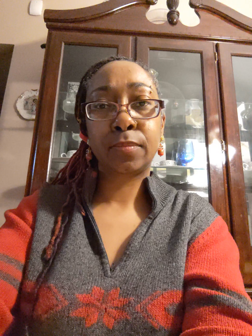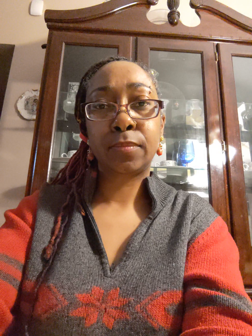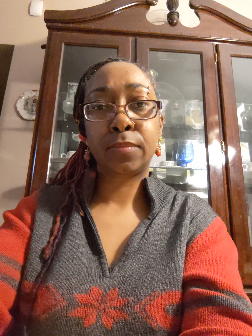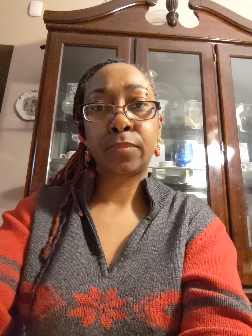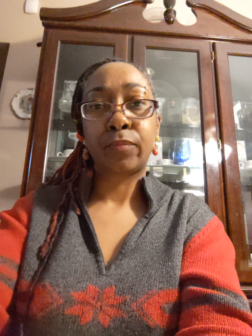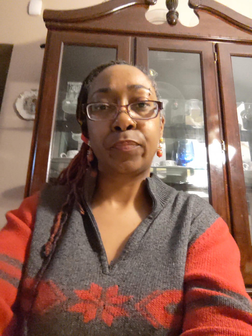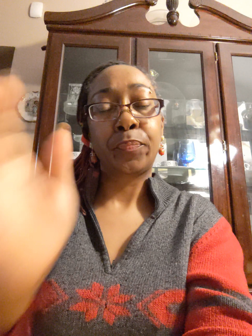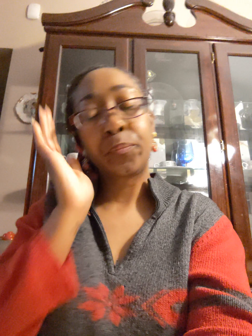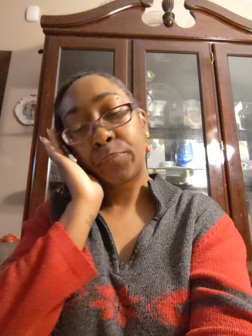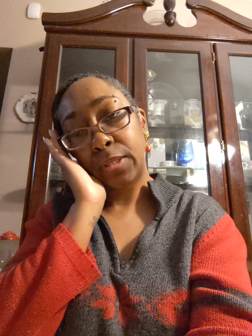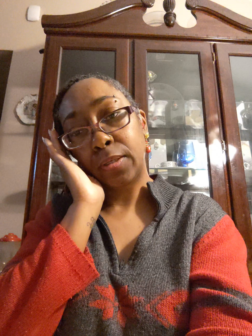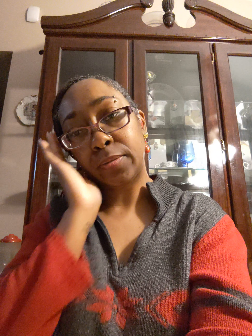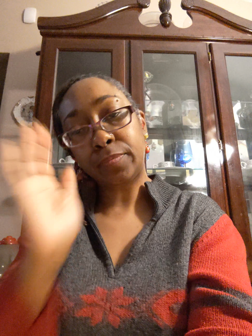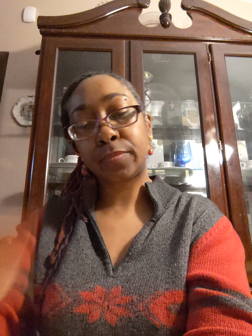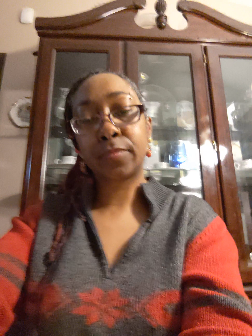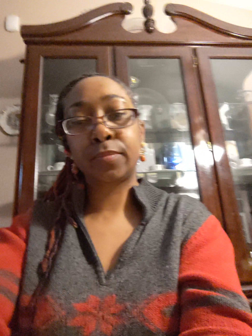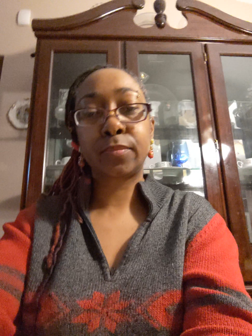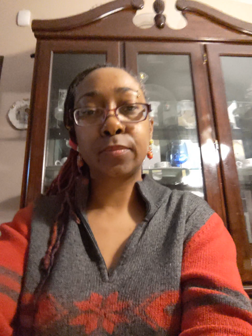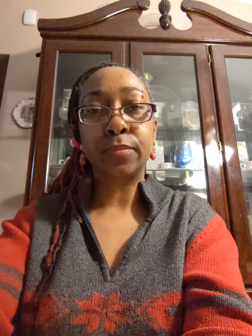bed